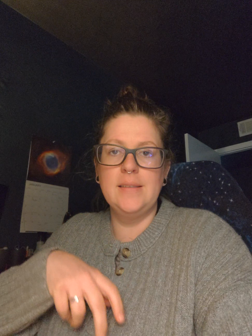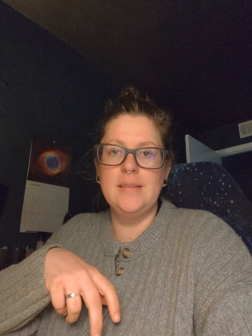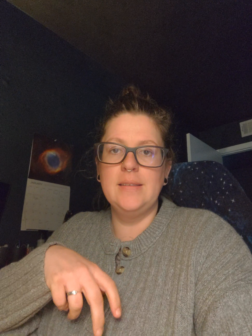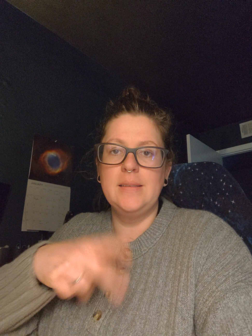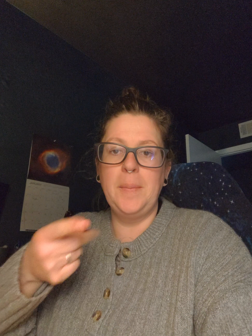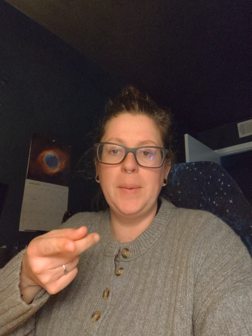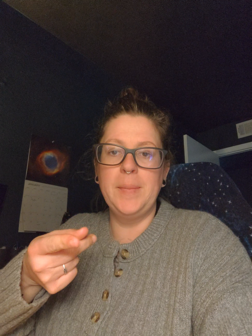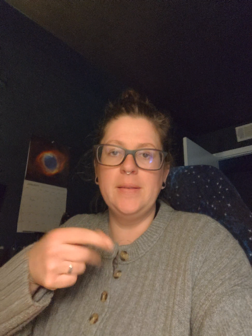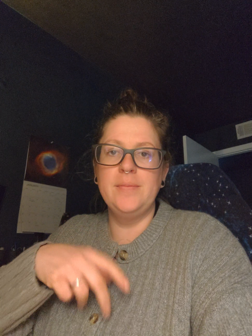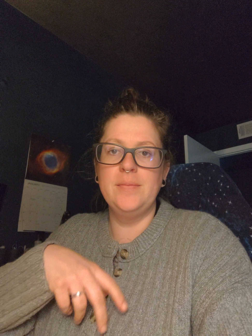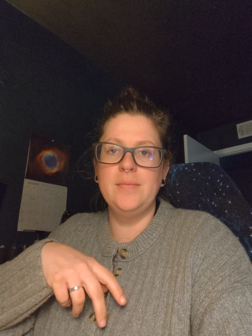puppy